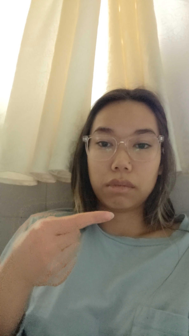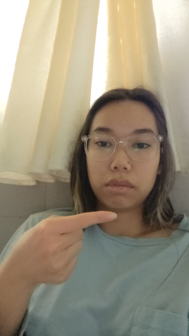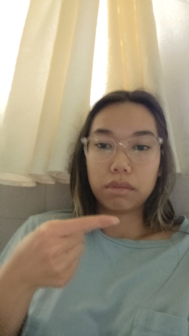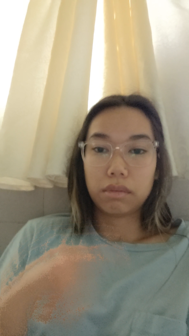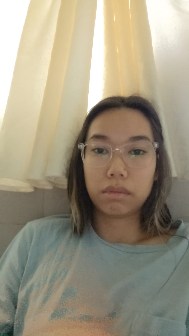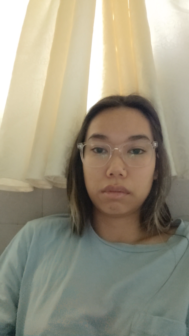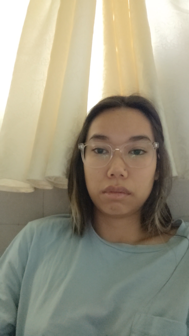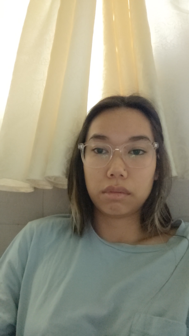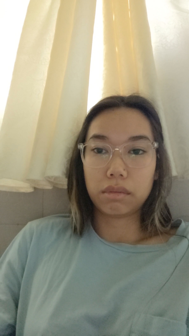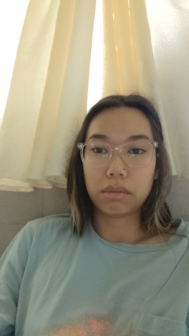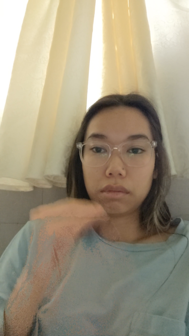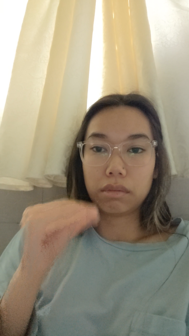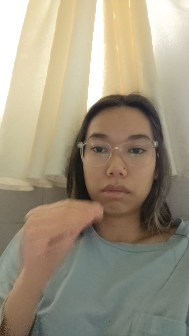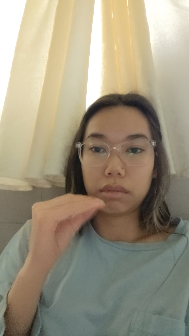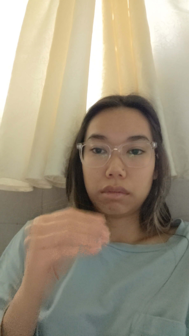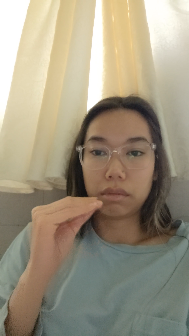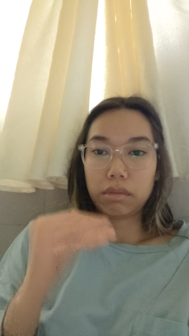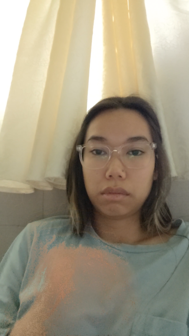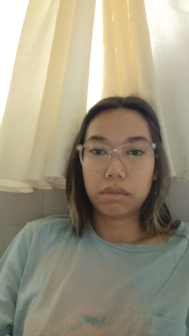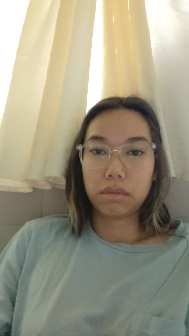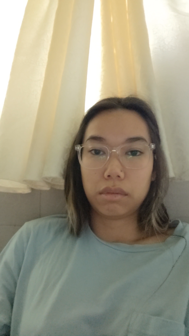fix